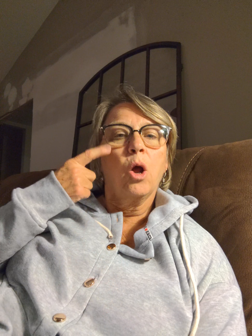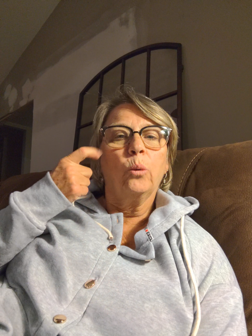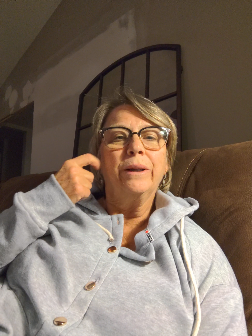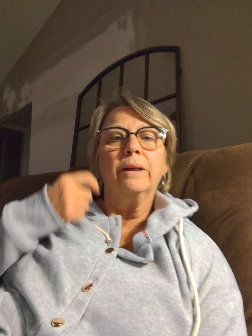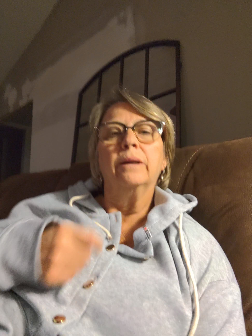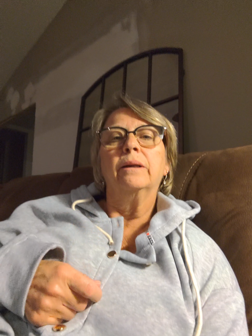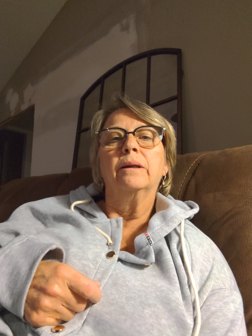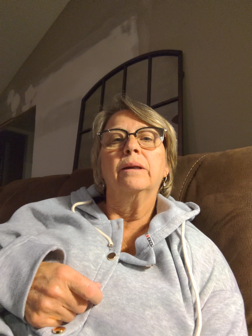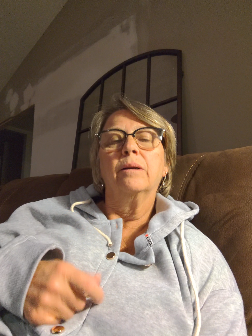owie